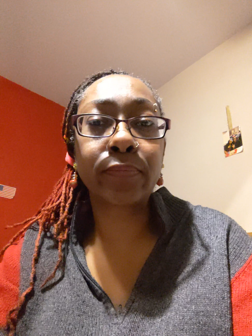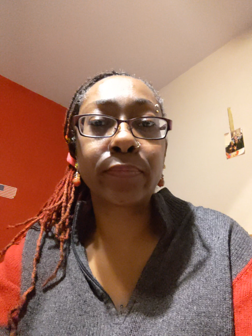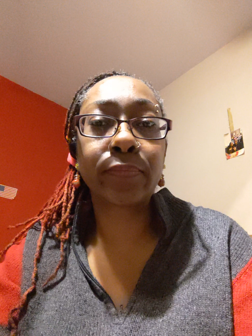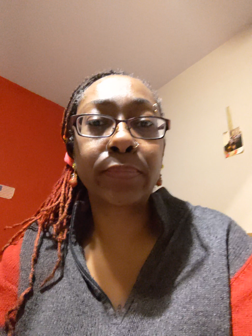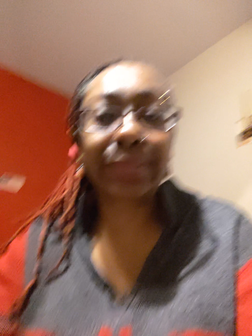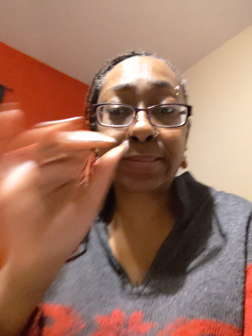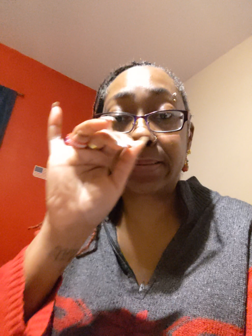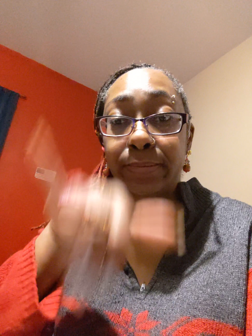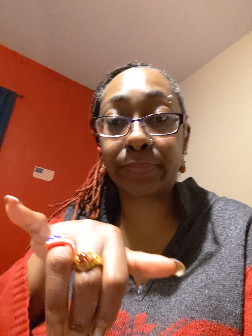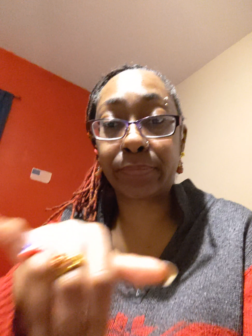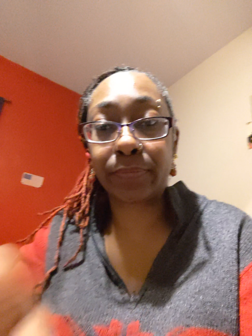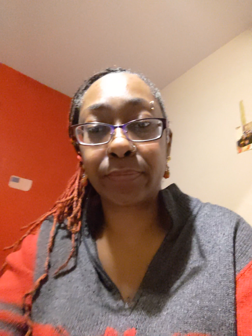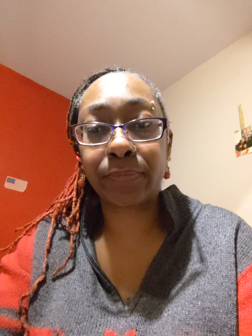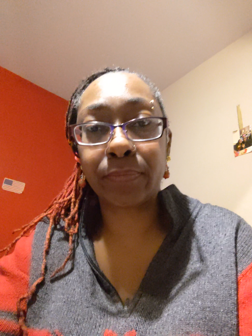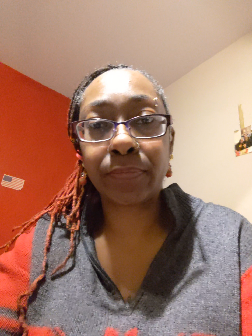stay